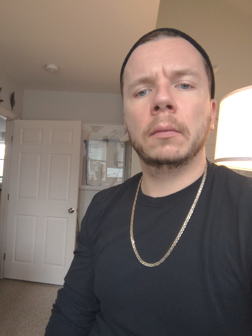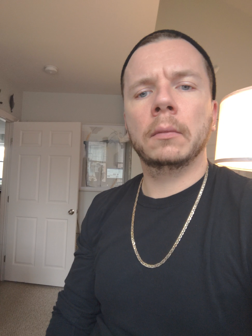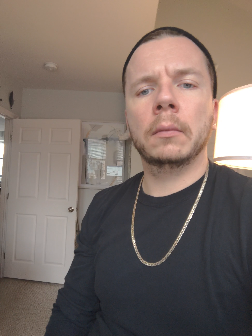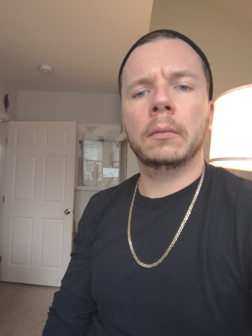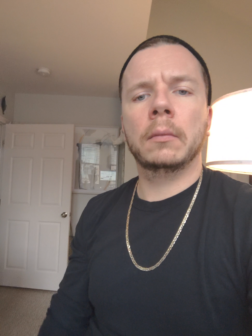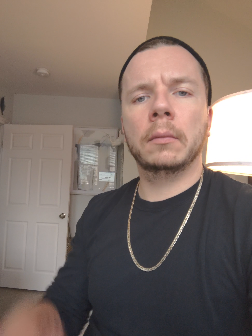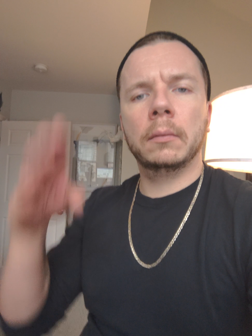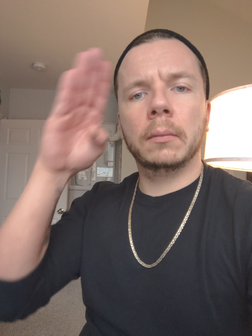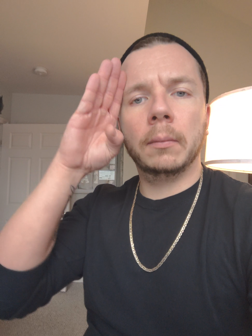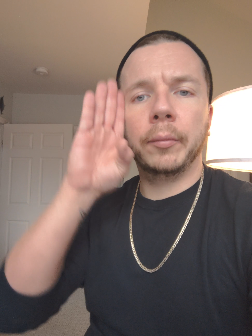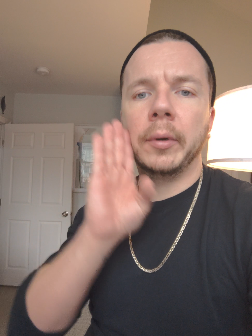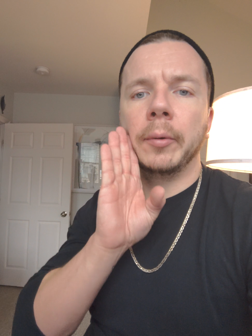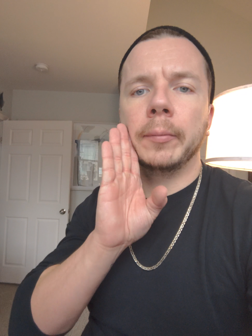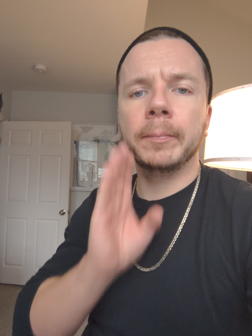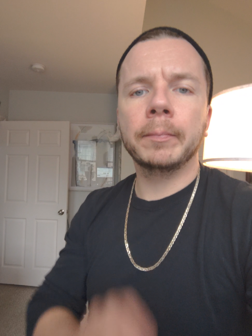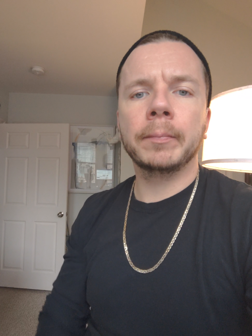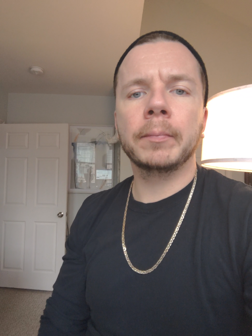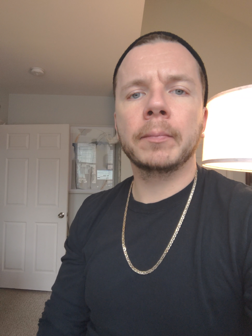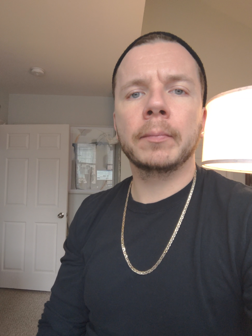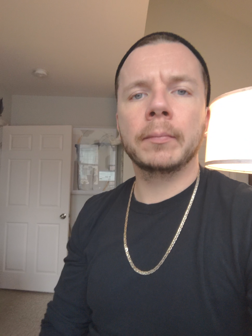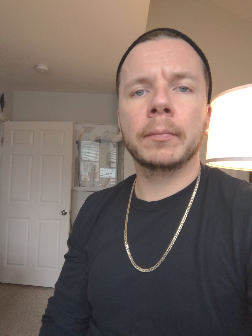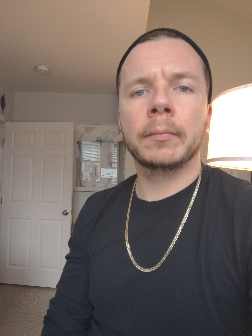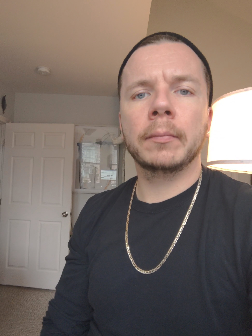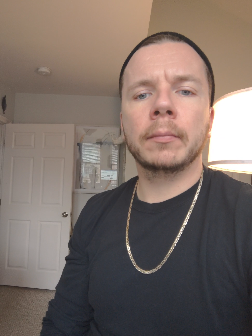brown